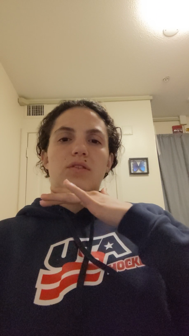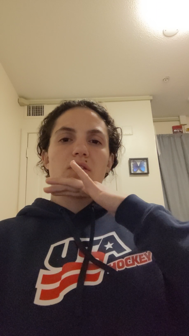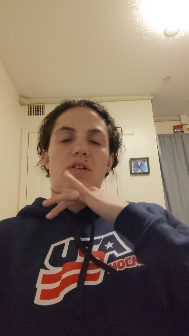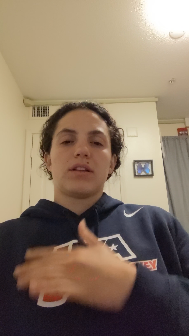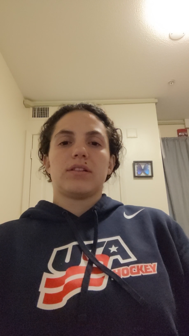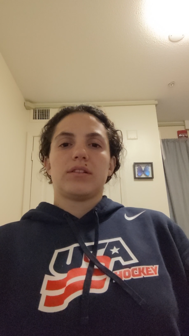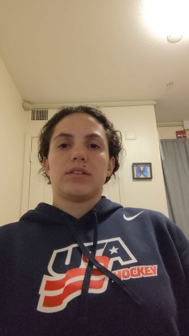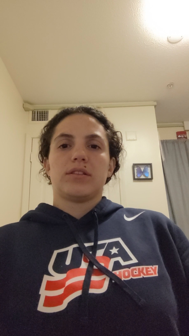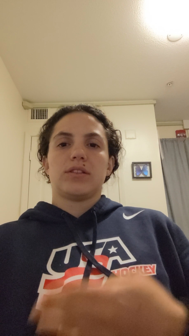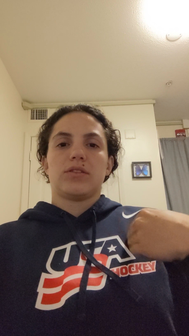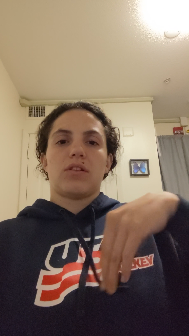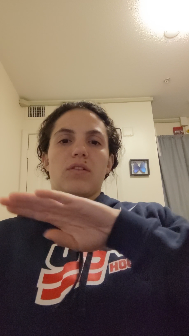scarf